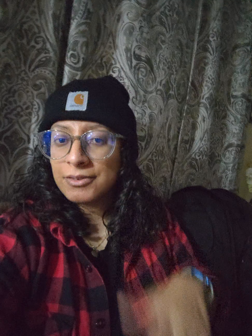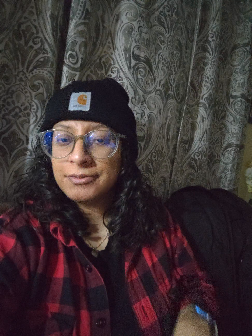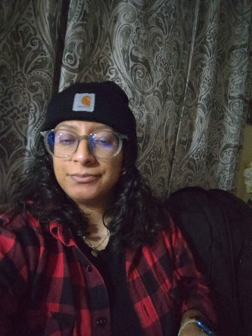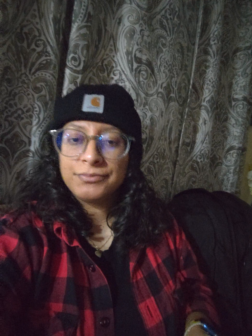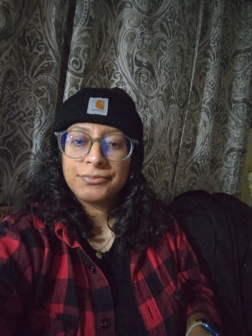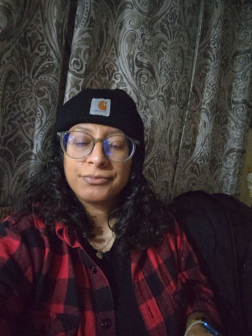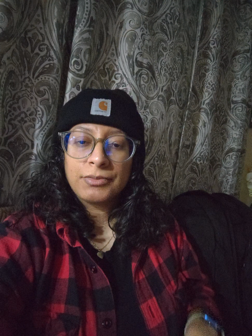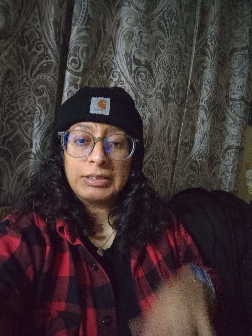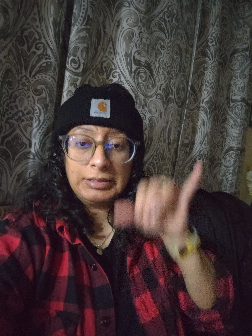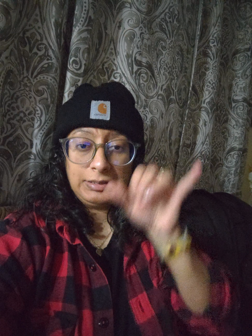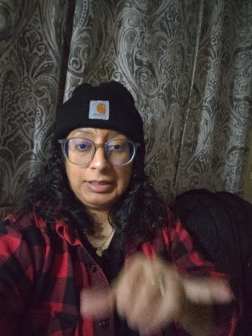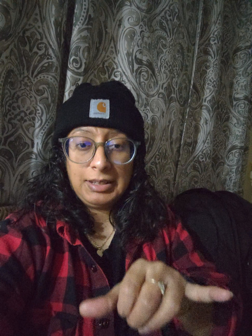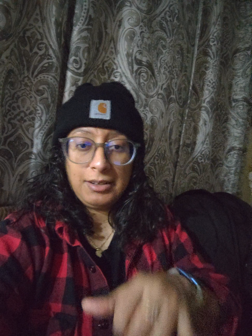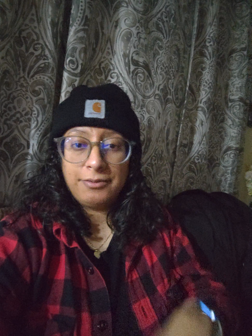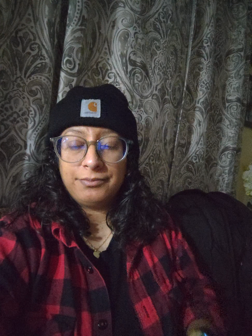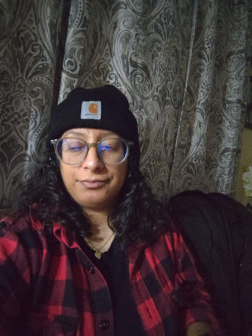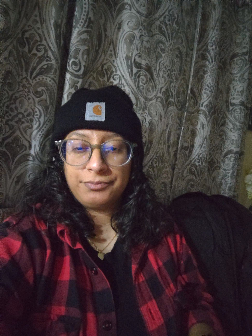stay